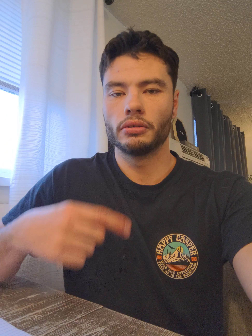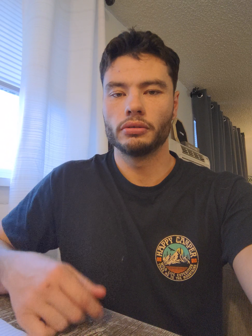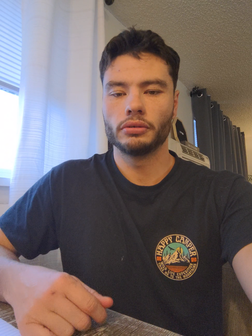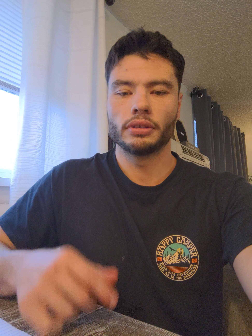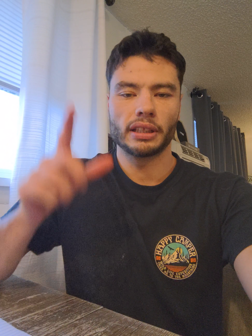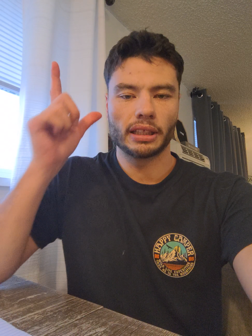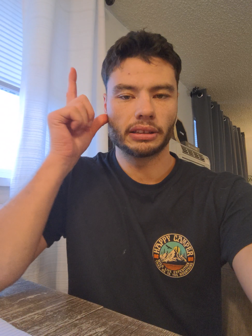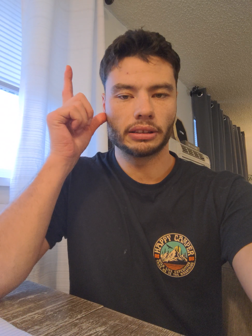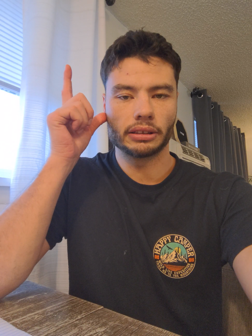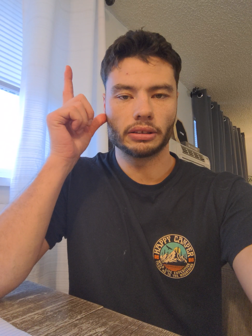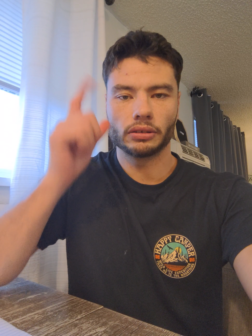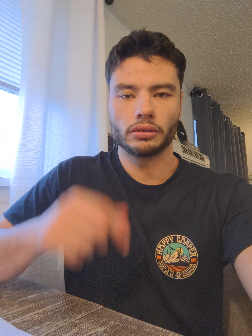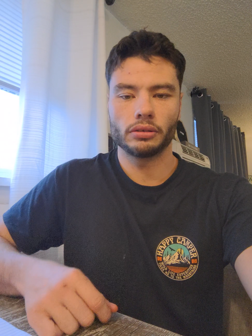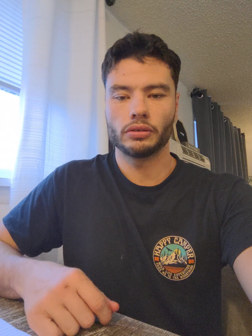listen